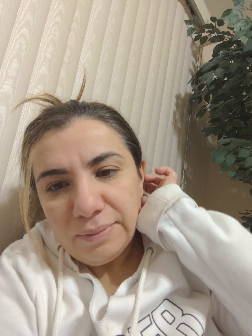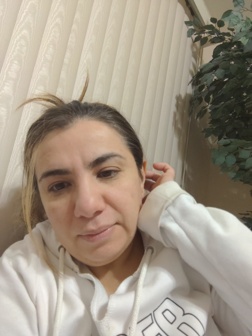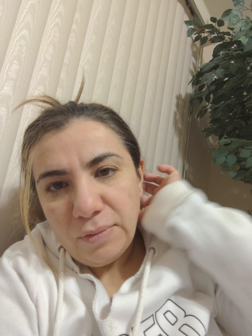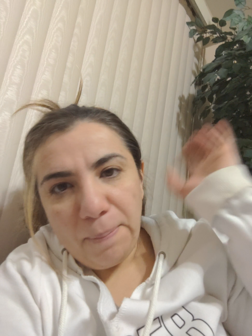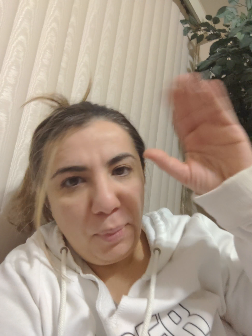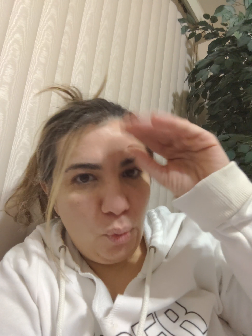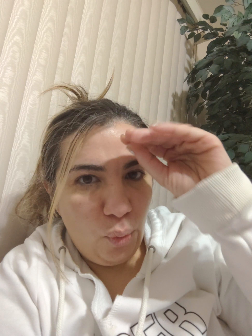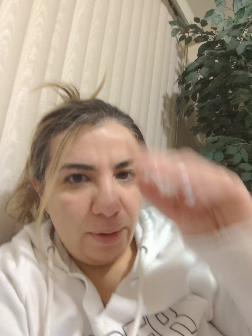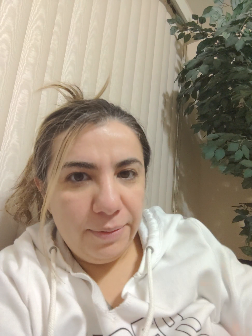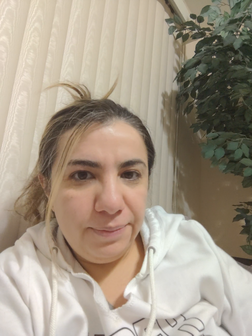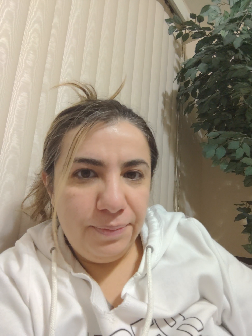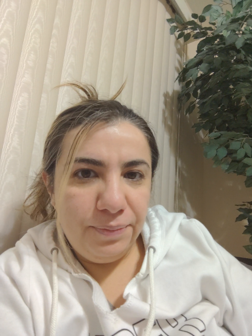boy